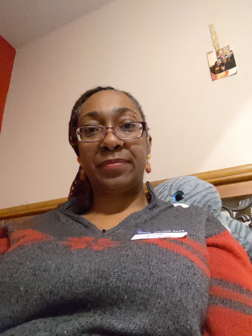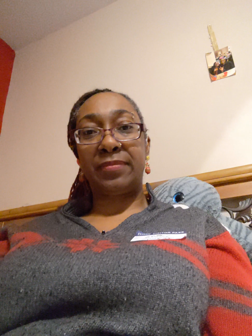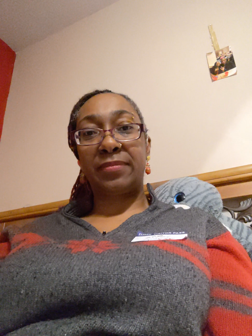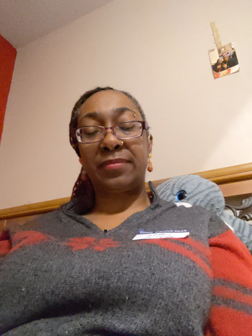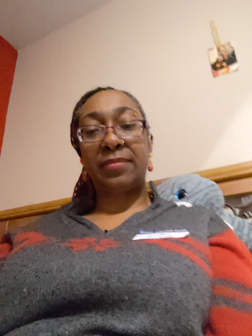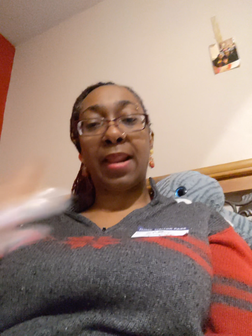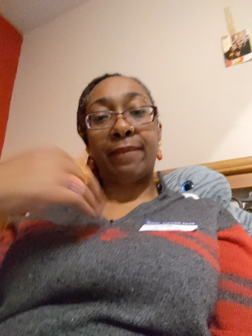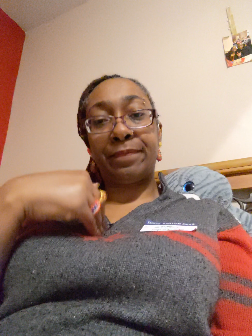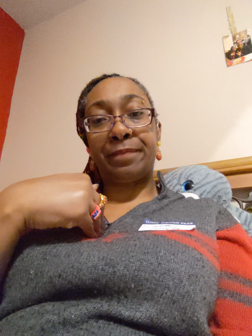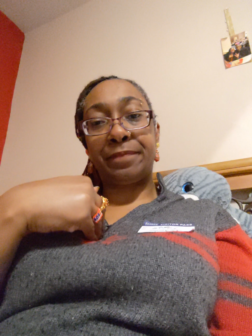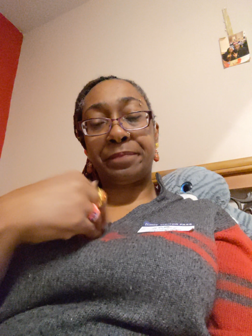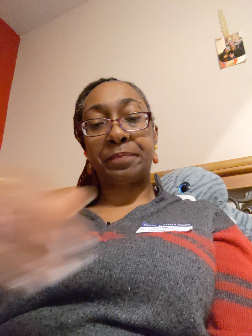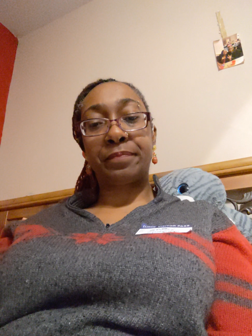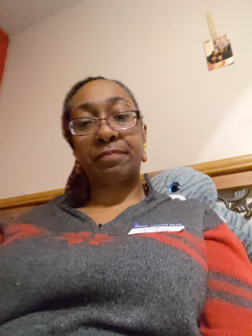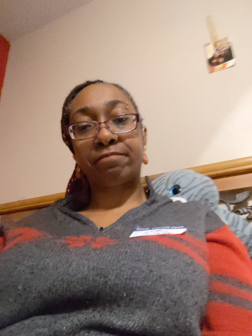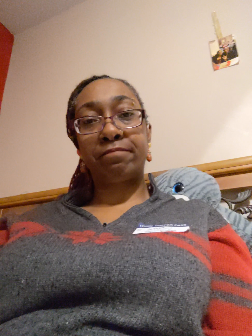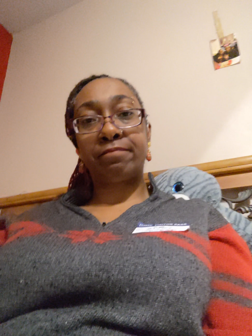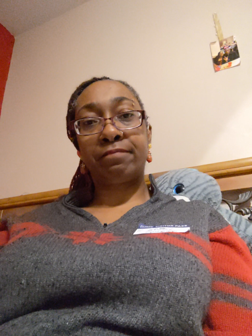have